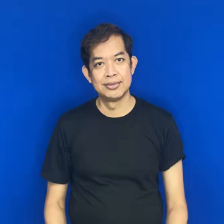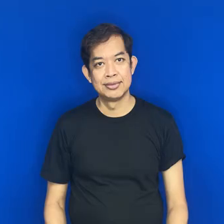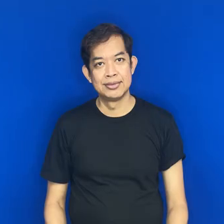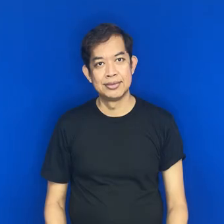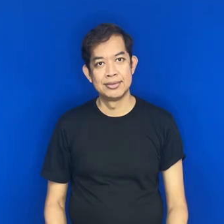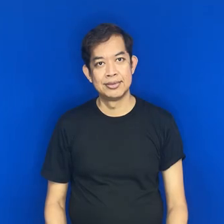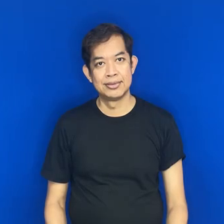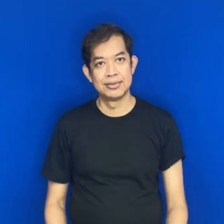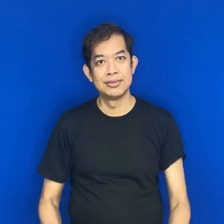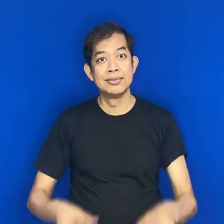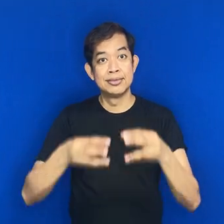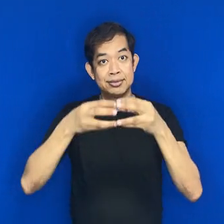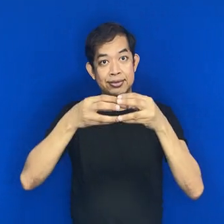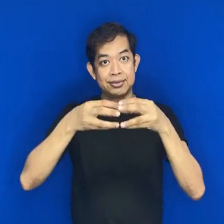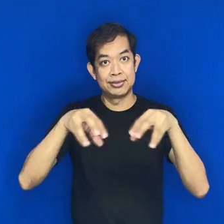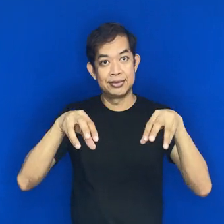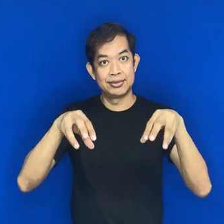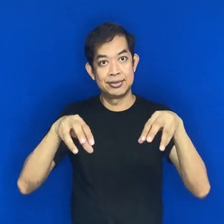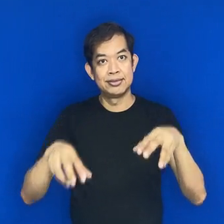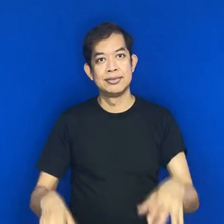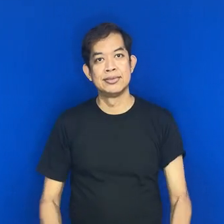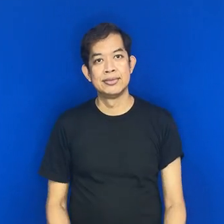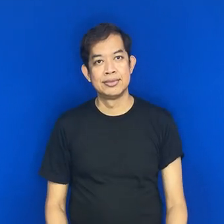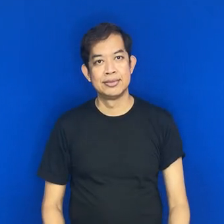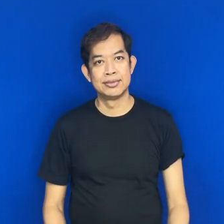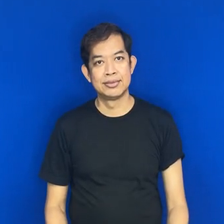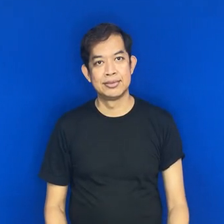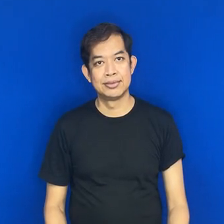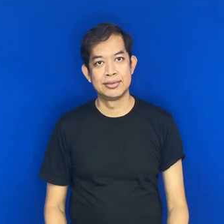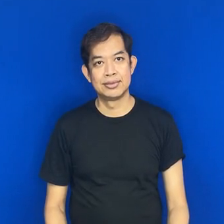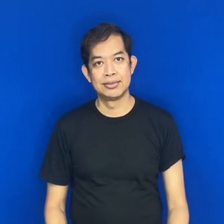egg